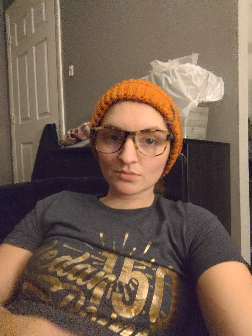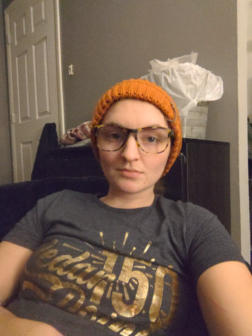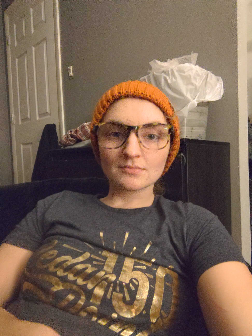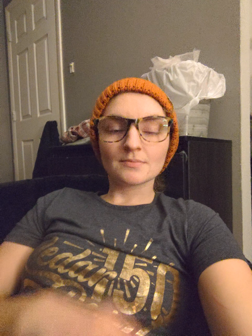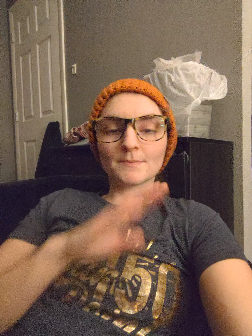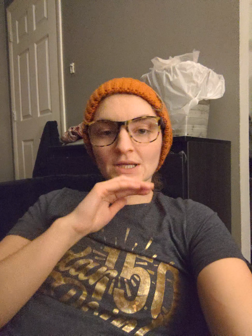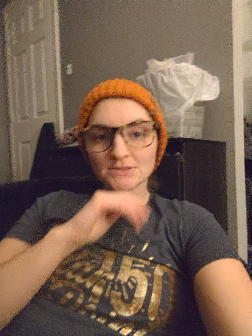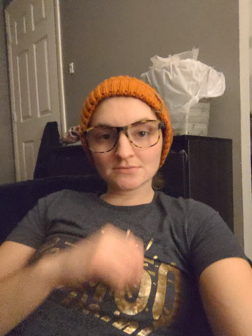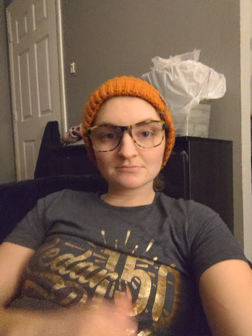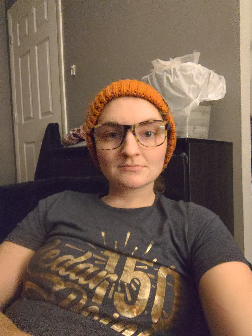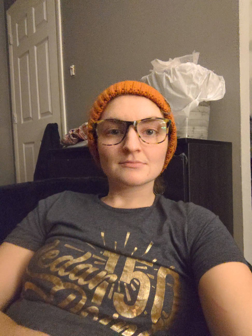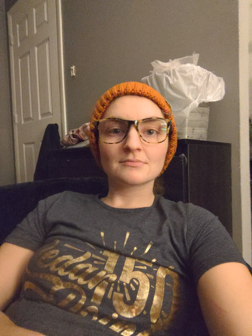pig